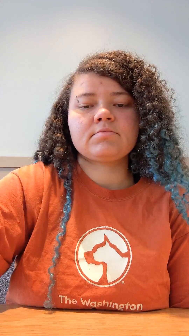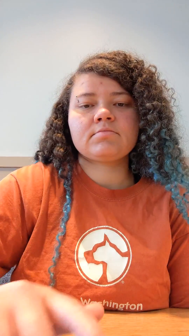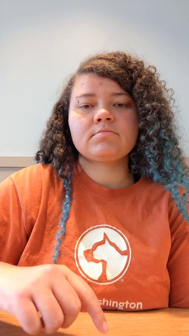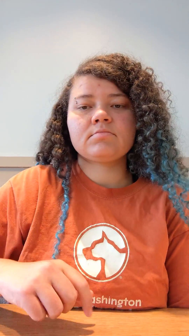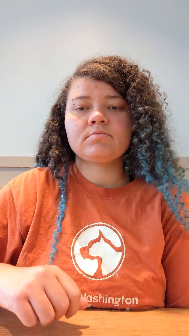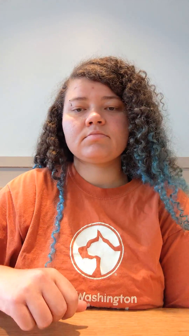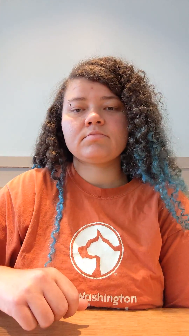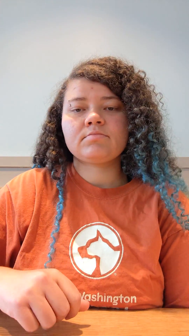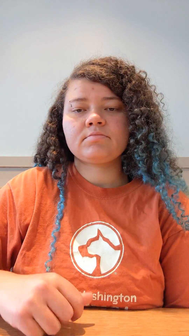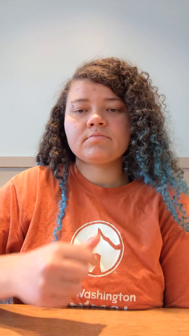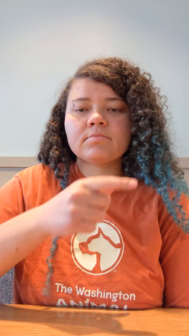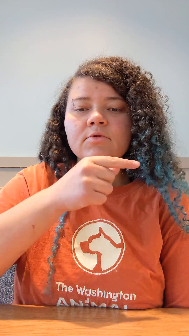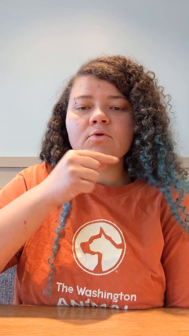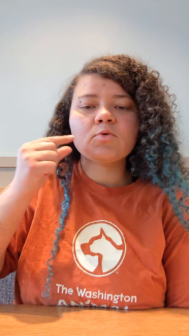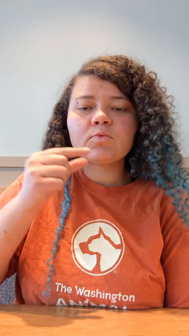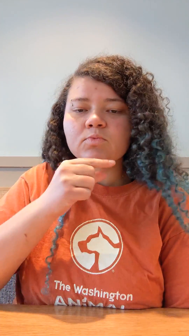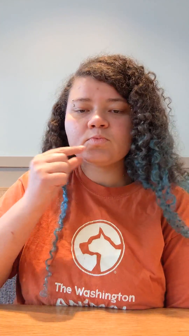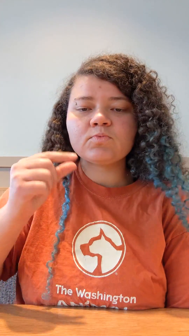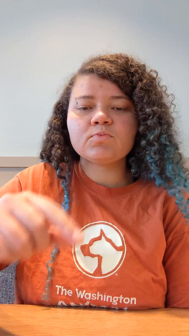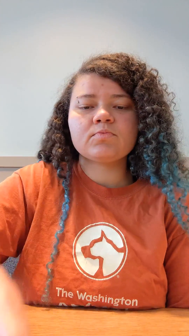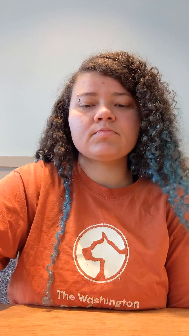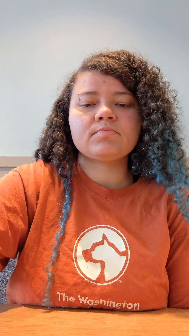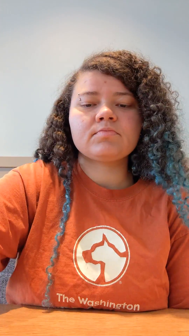glue